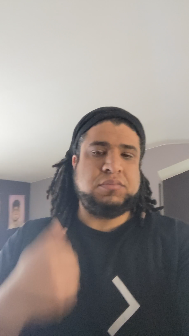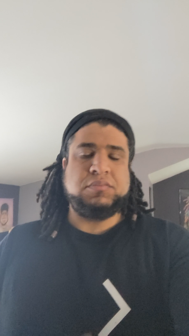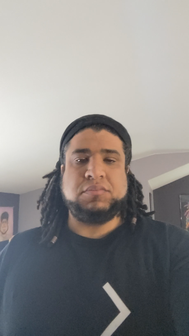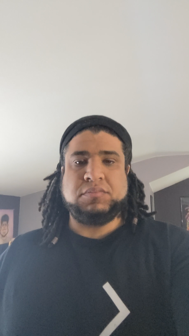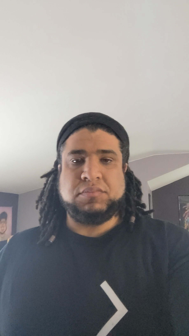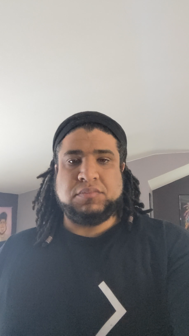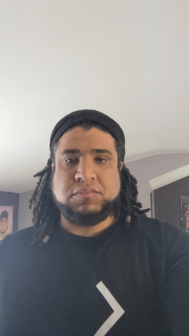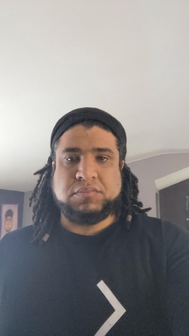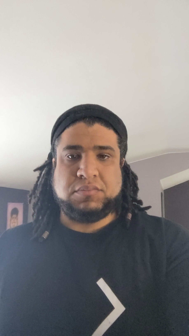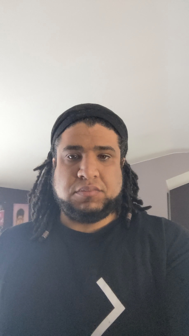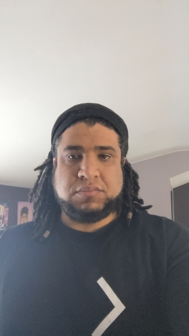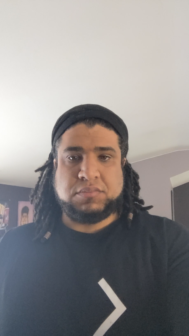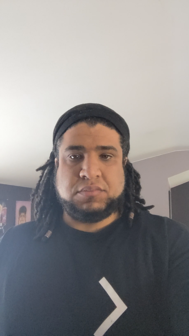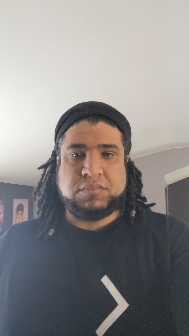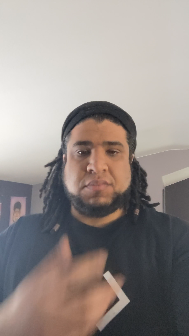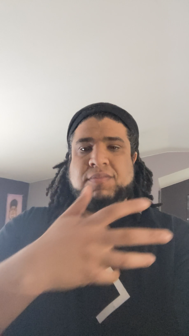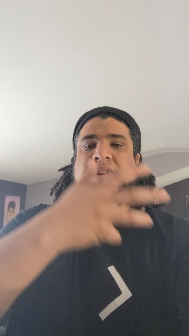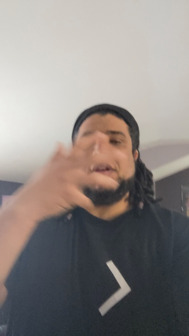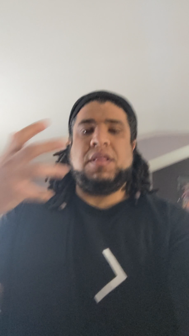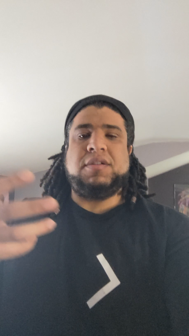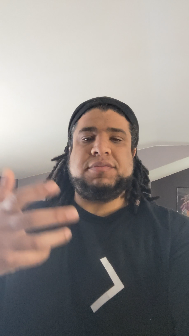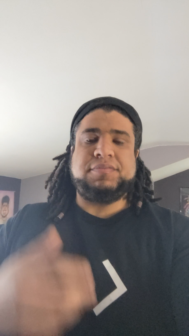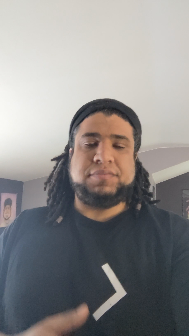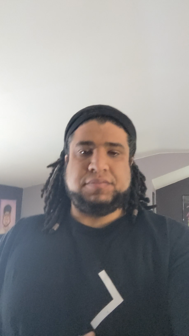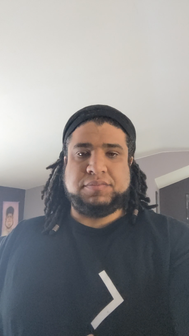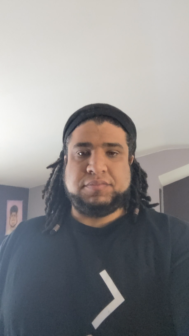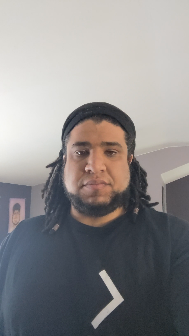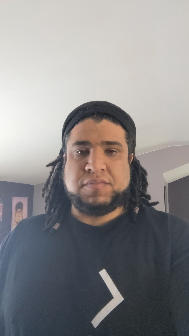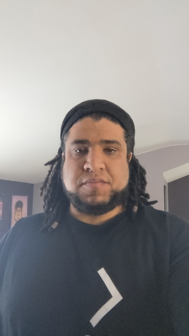a lot